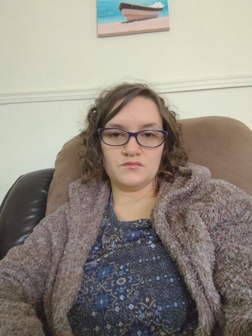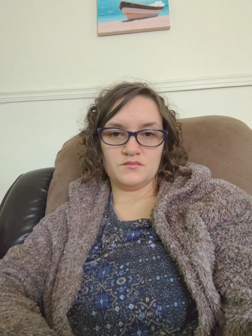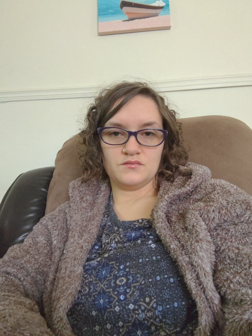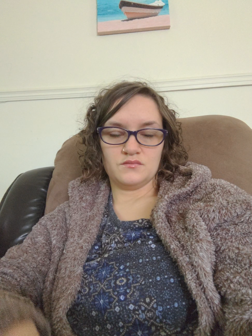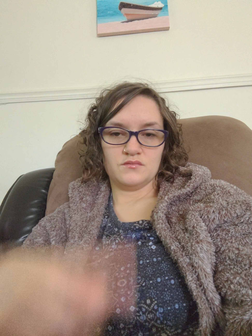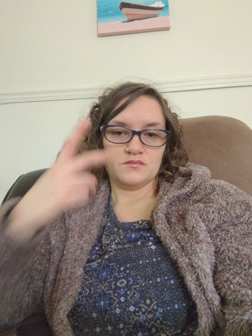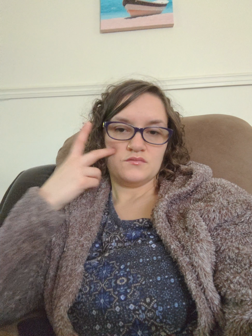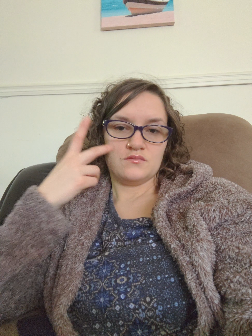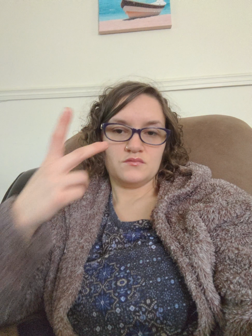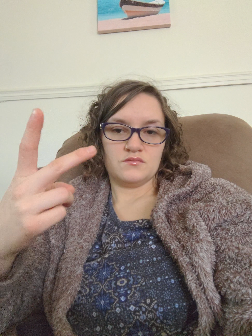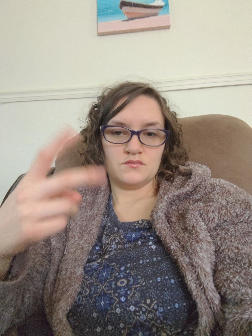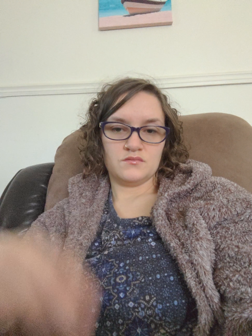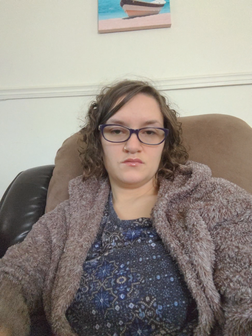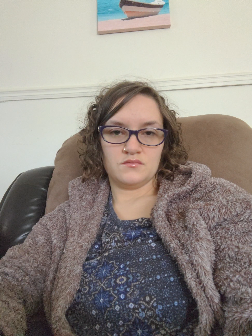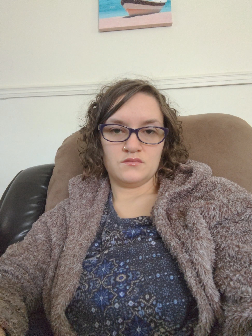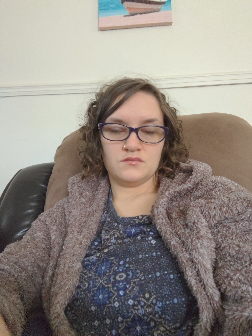see